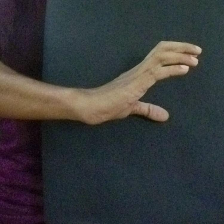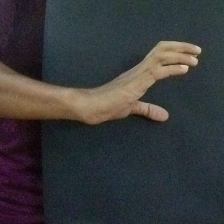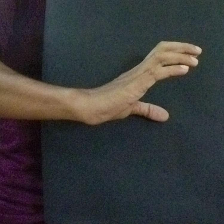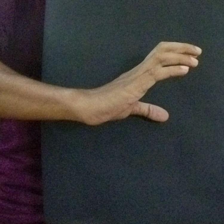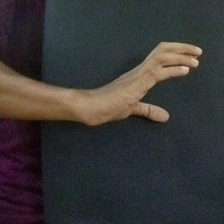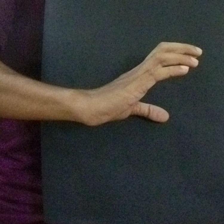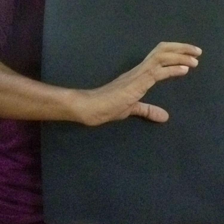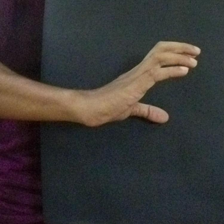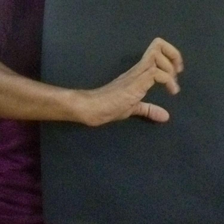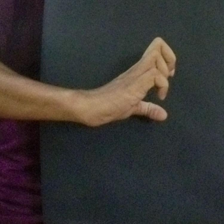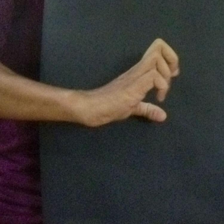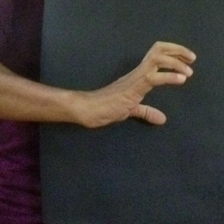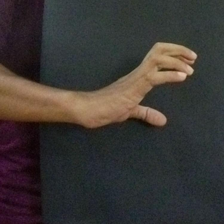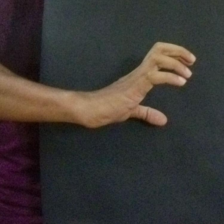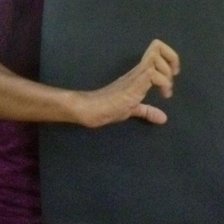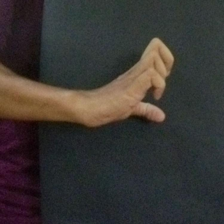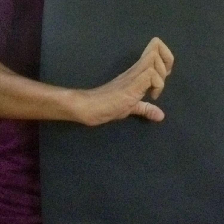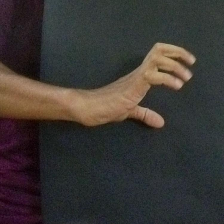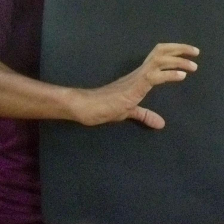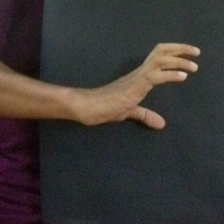pain